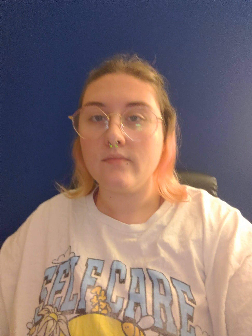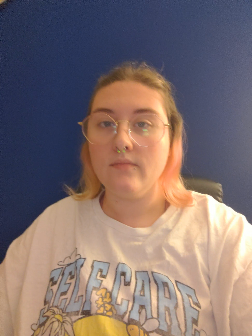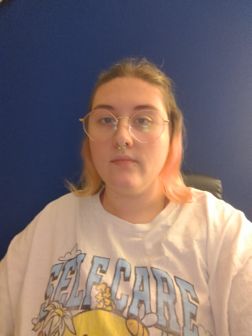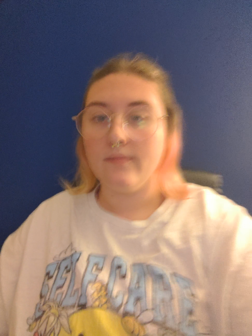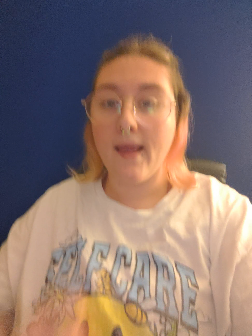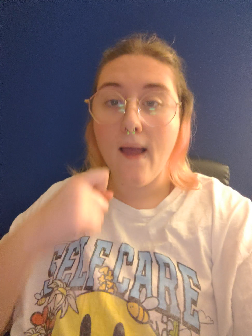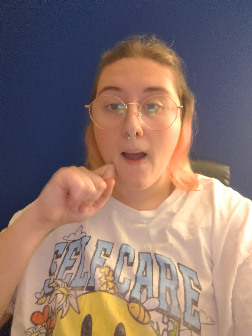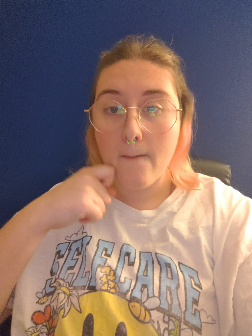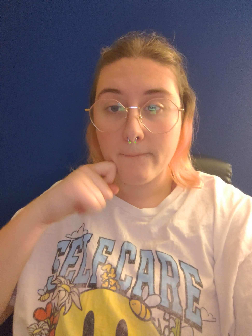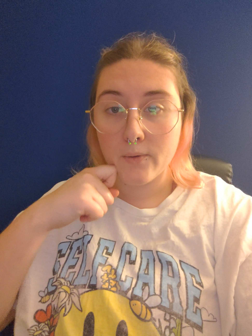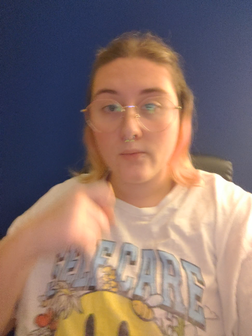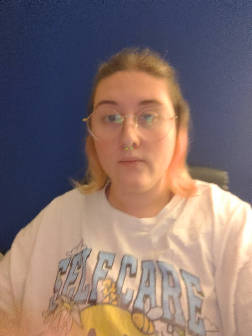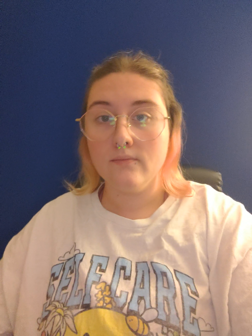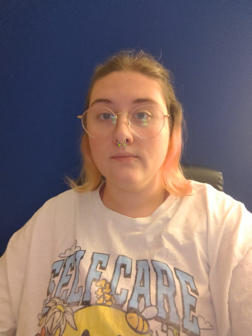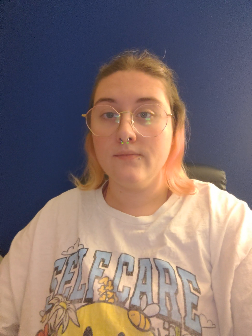apple